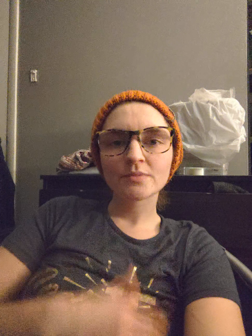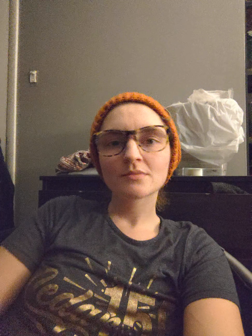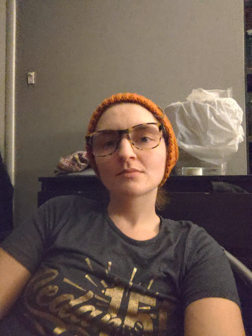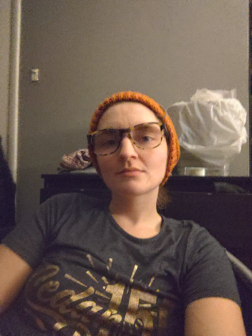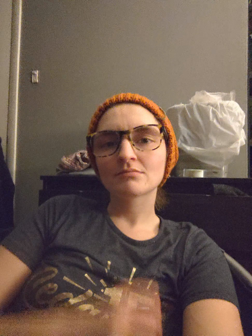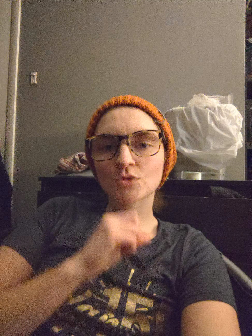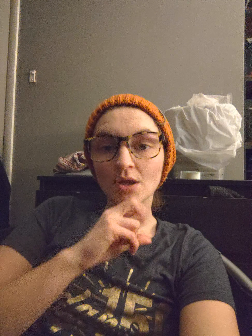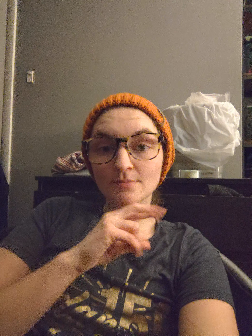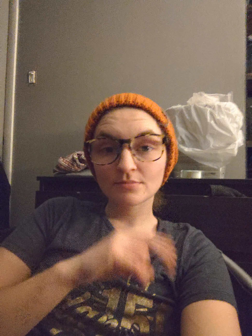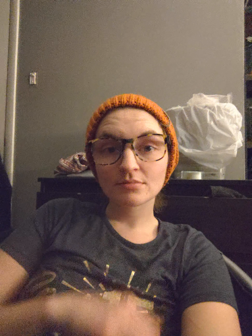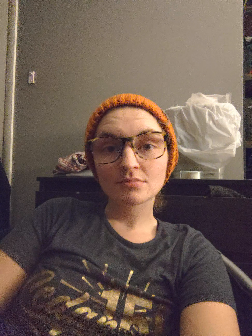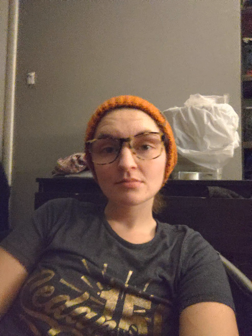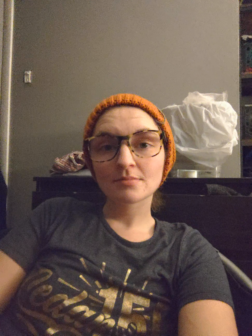frog